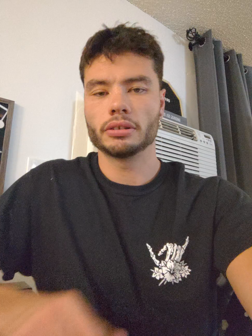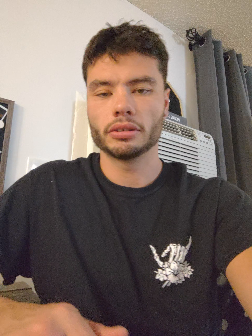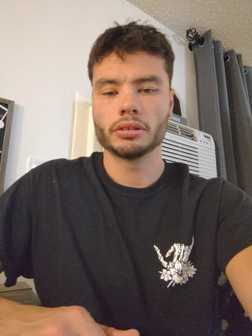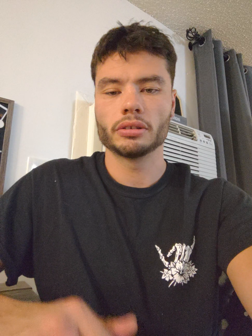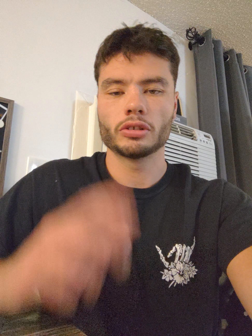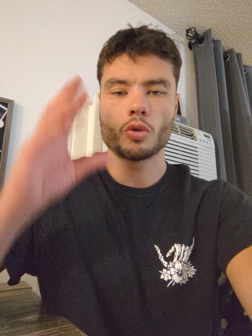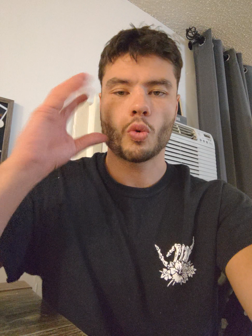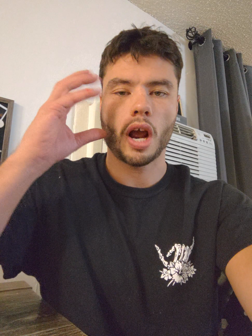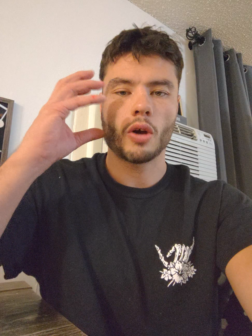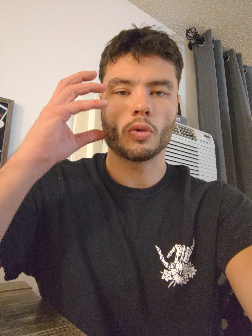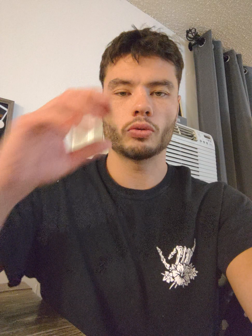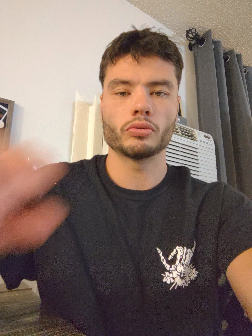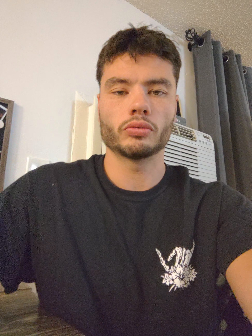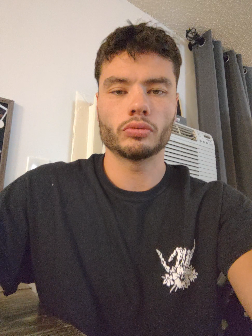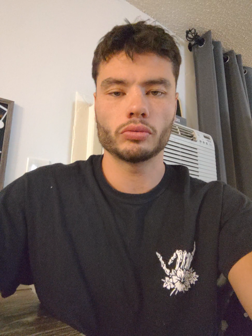radio